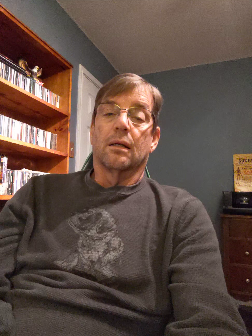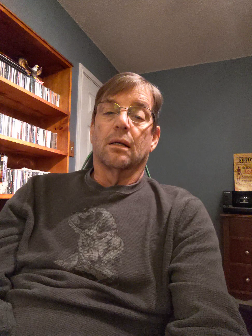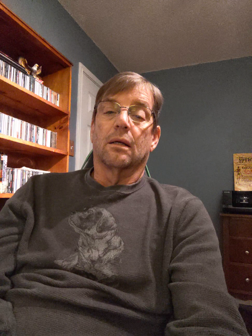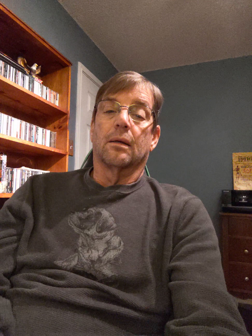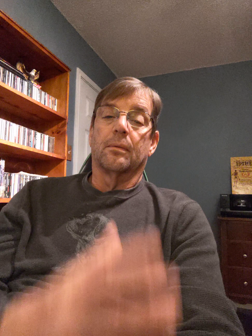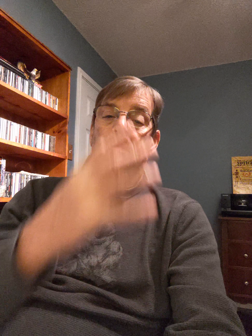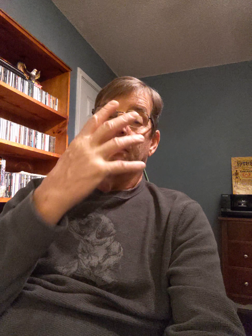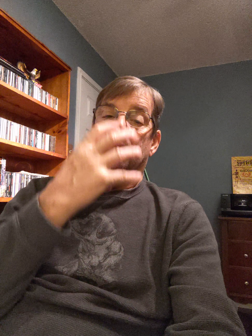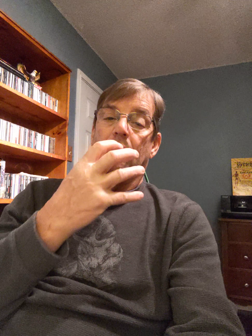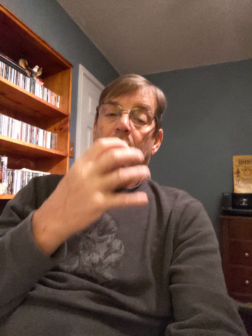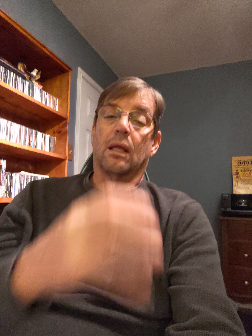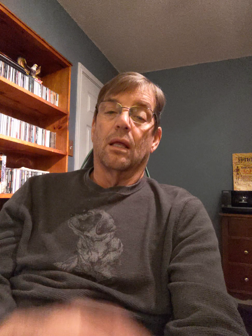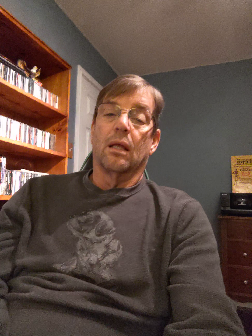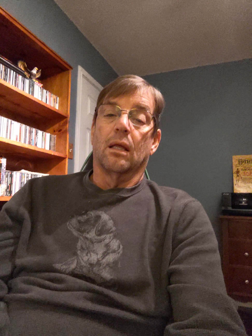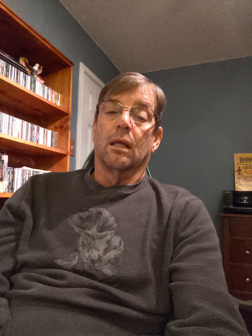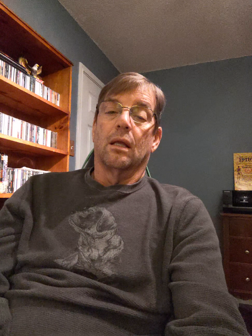mad